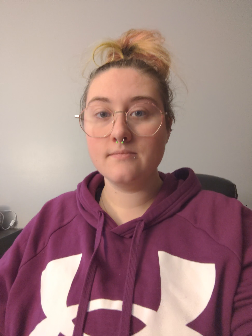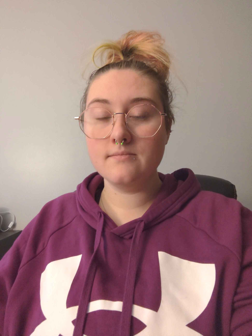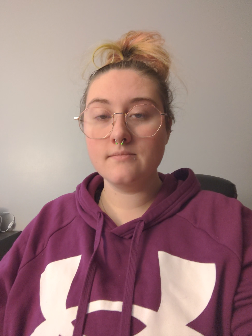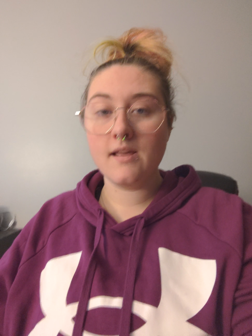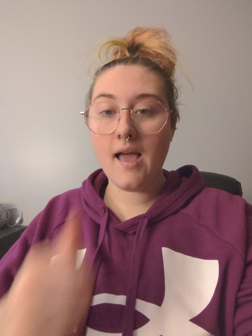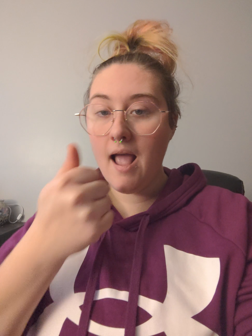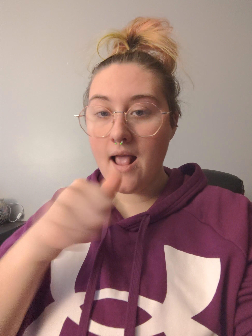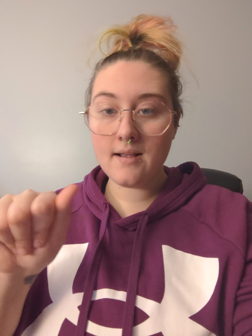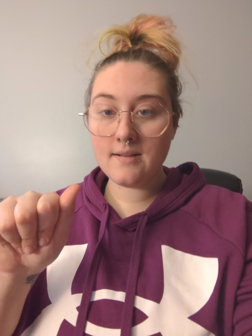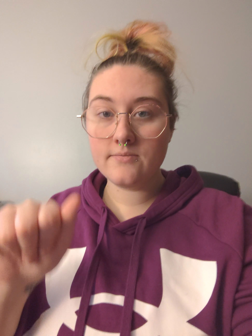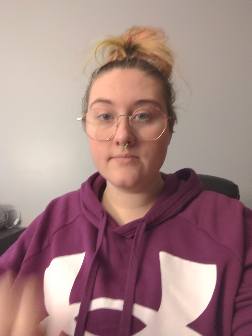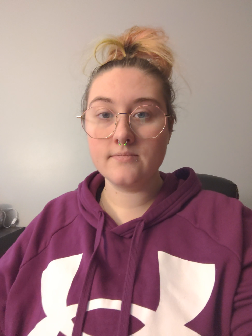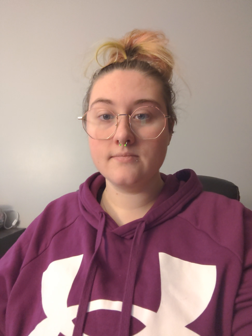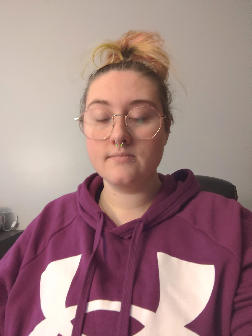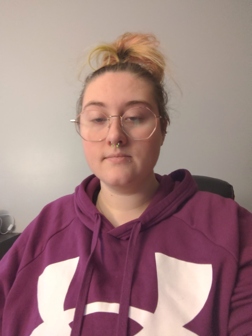any